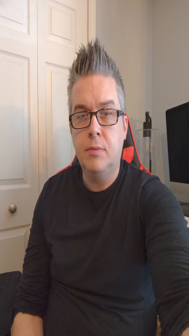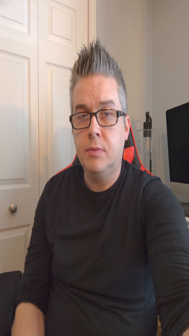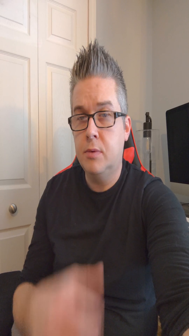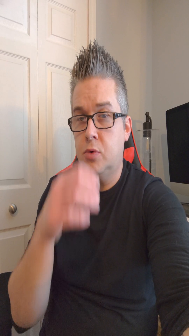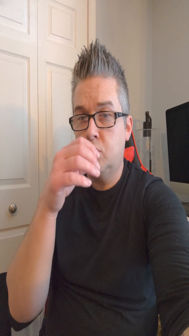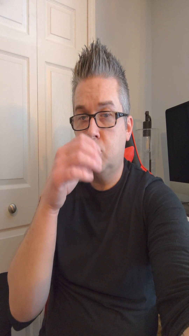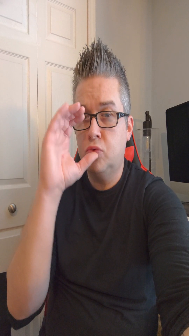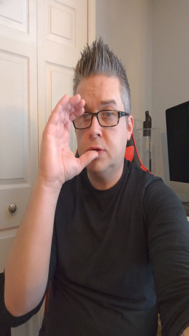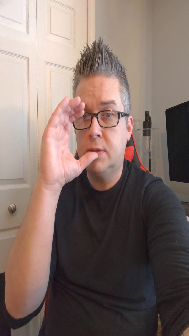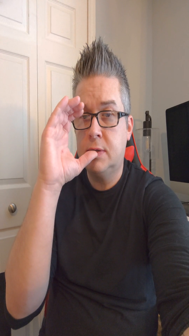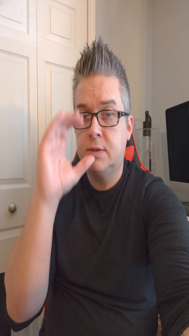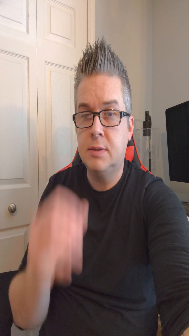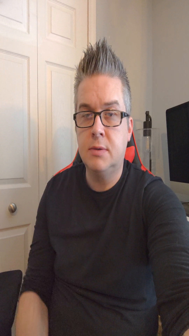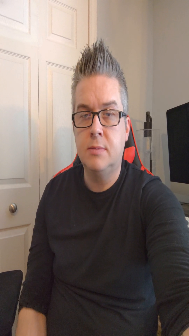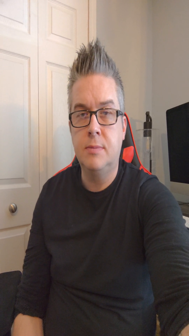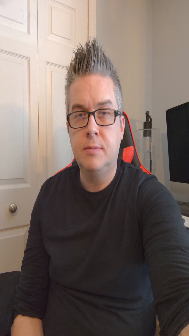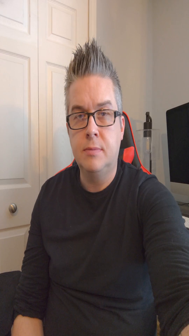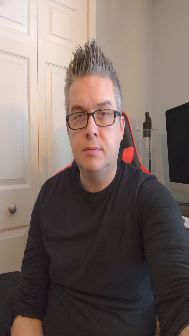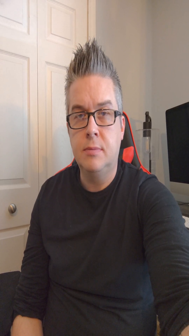drink